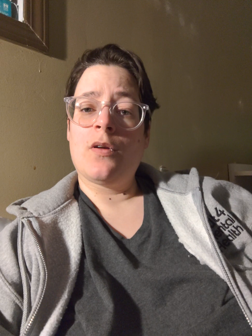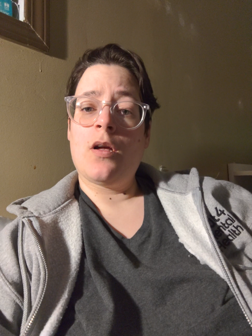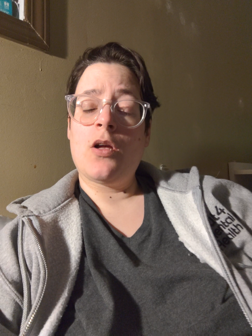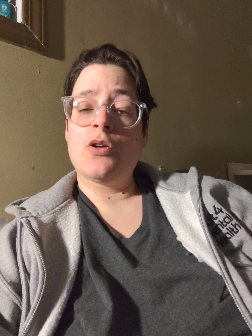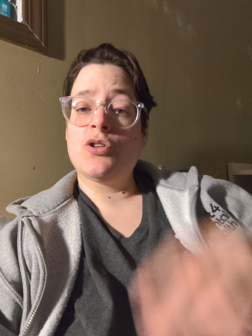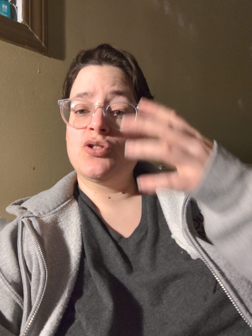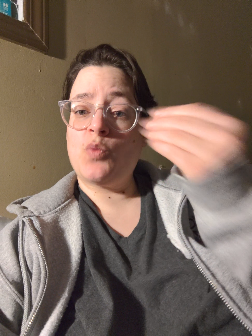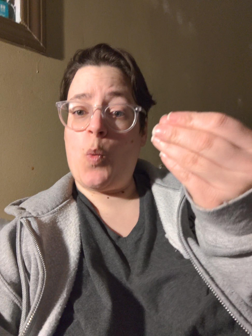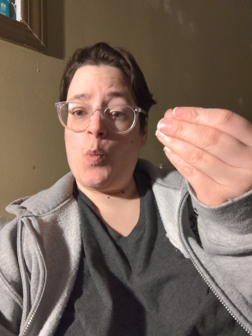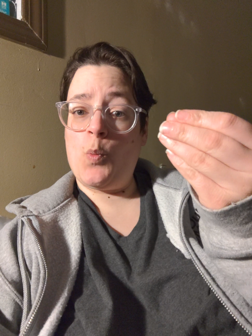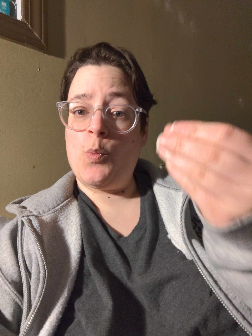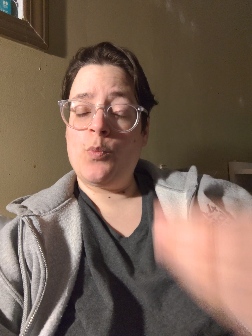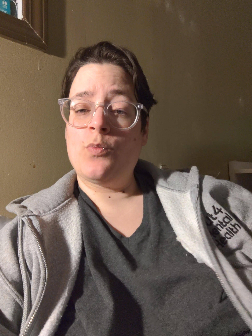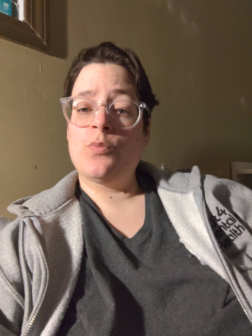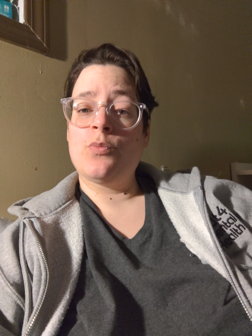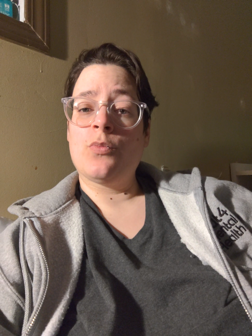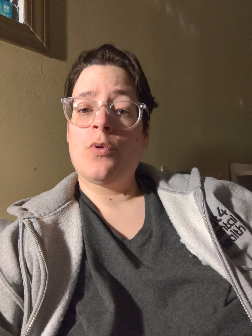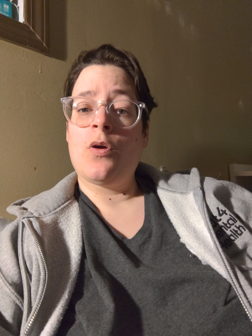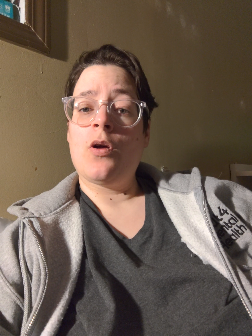go